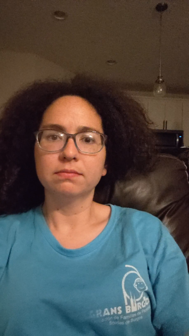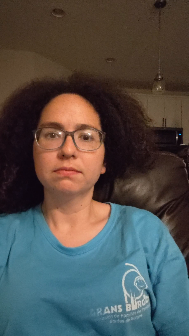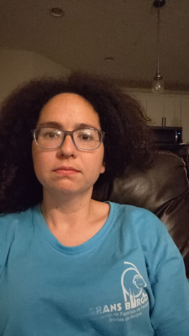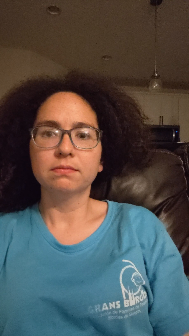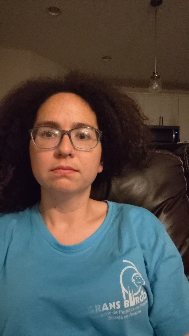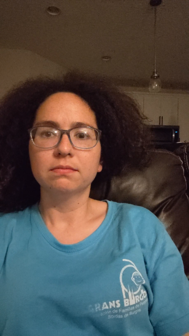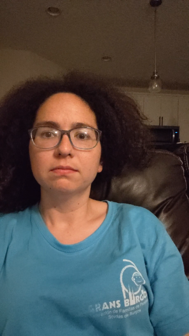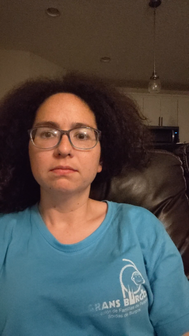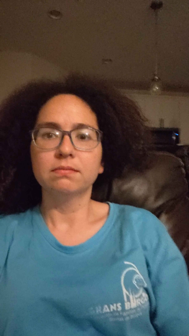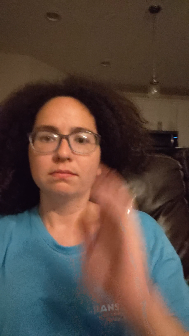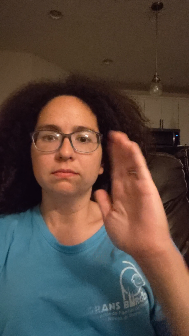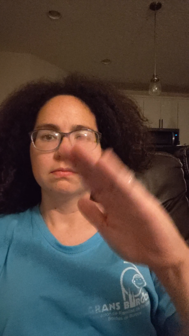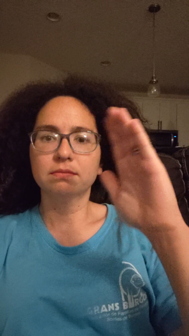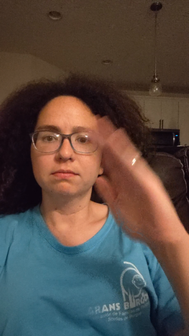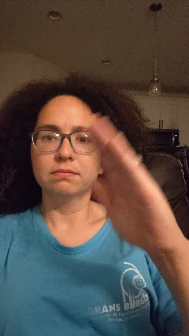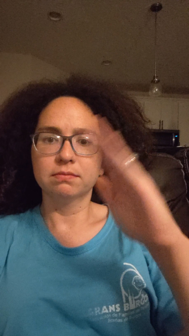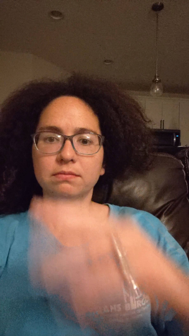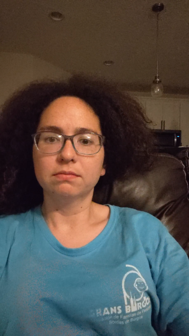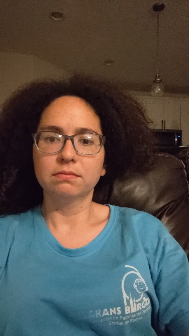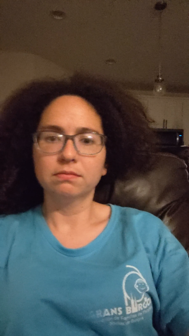clap